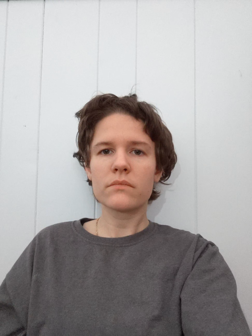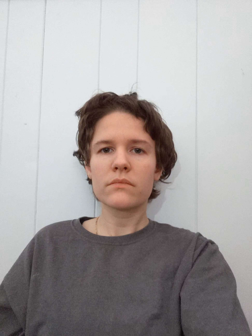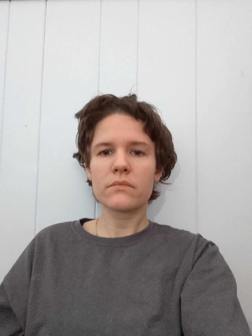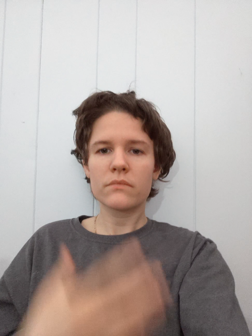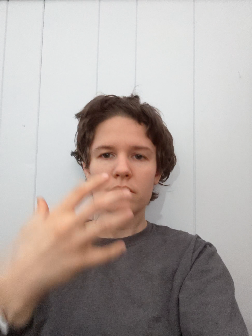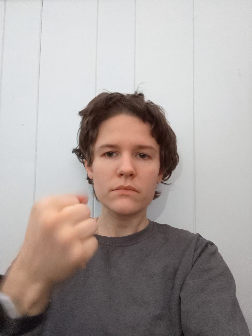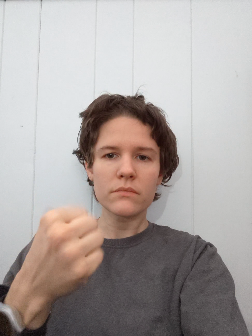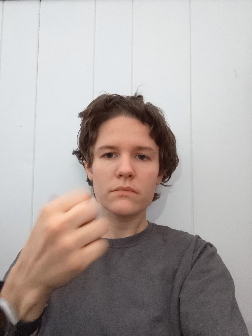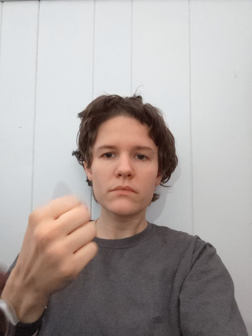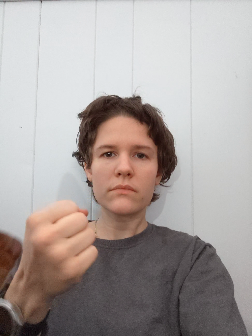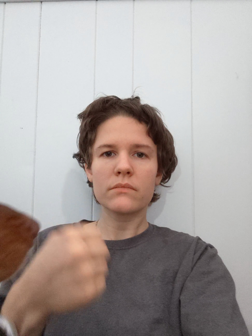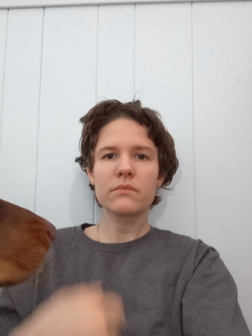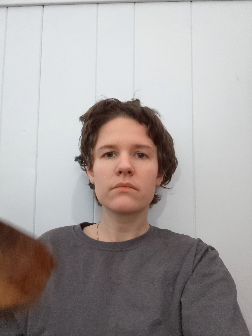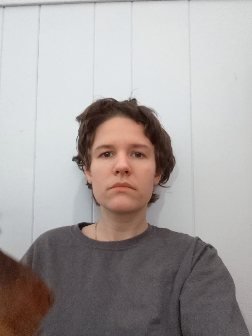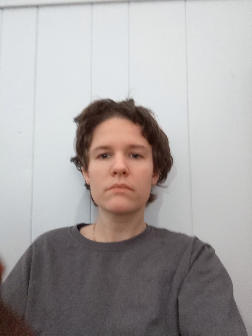milk